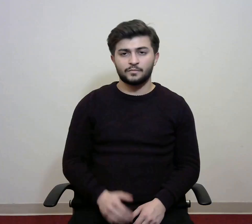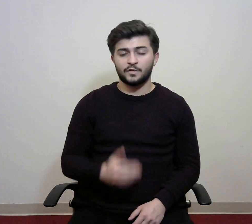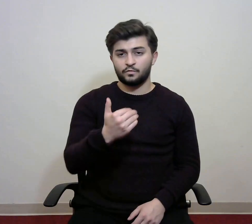siz